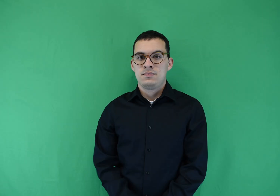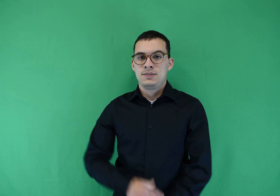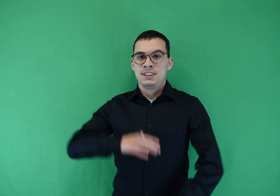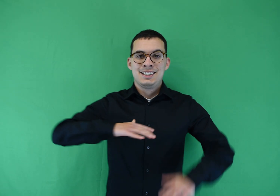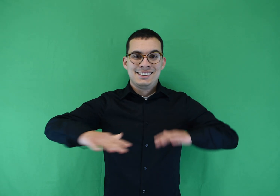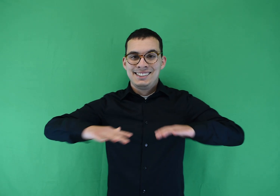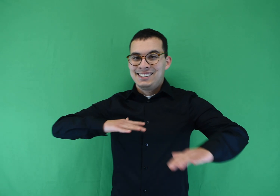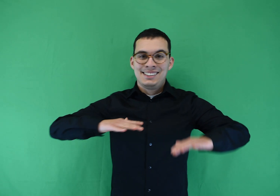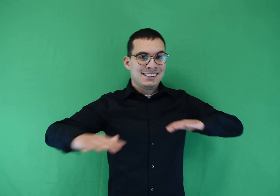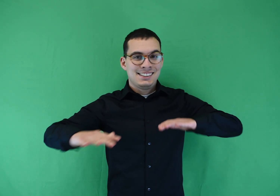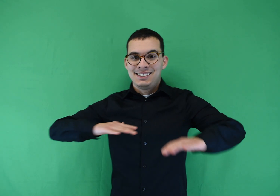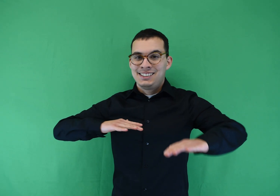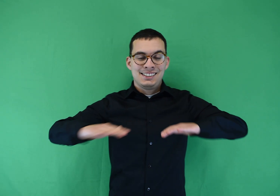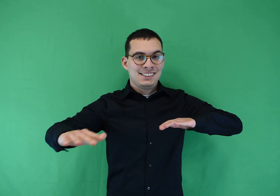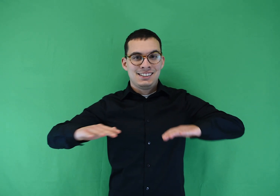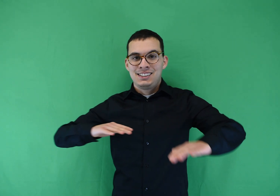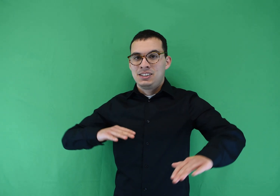temblor